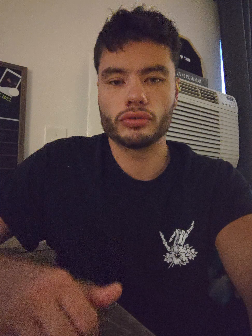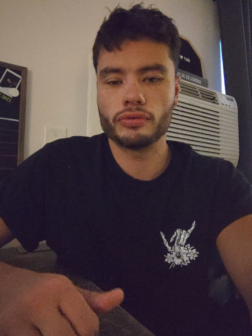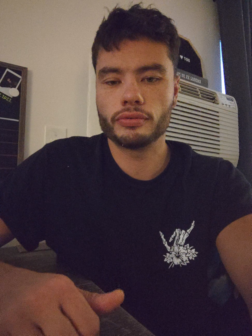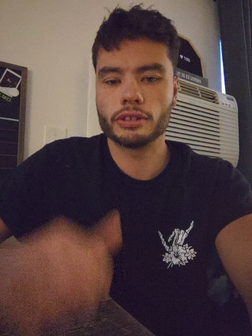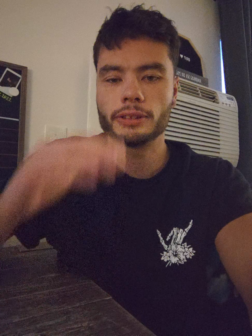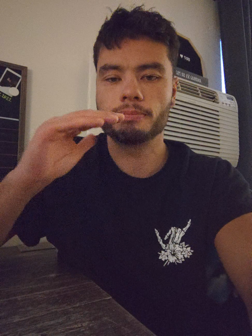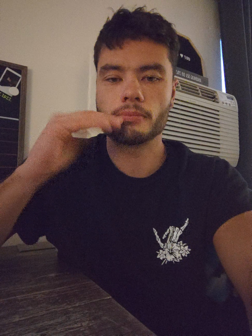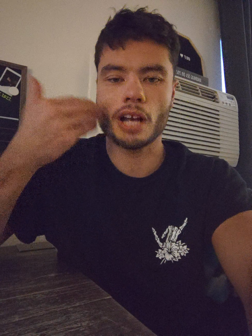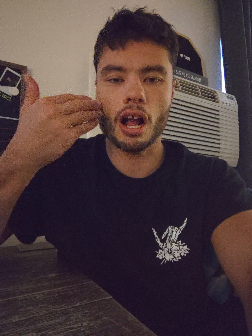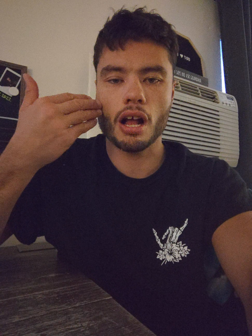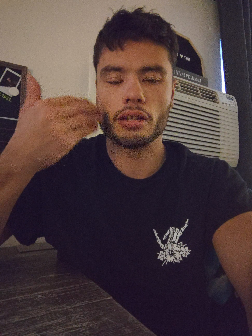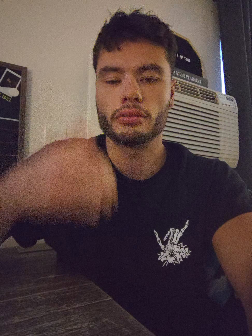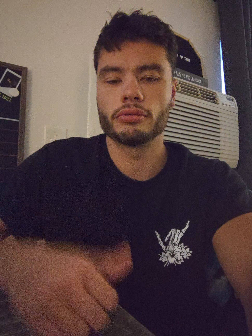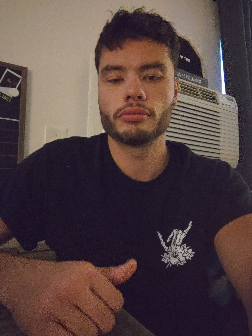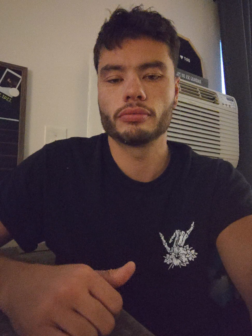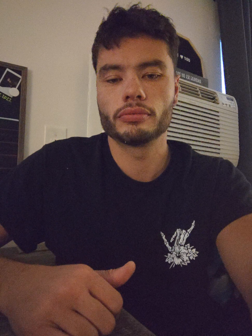smile